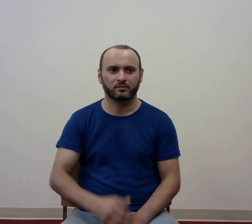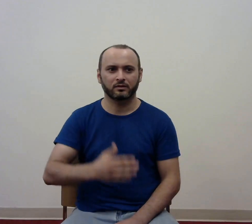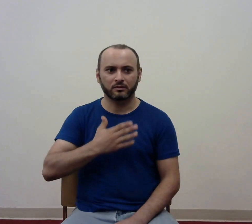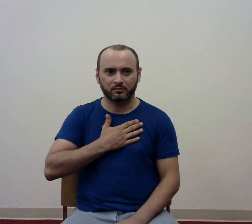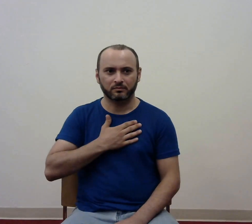mən